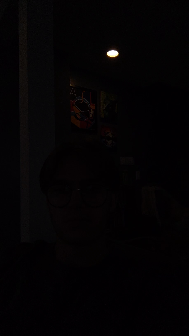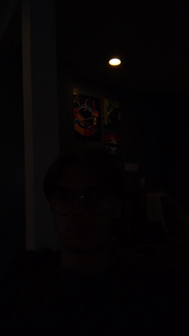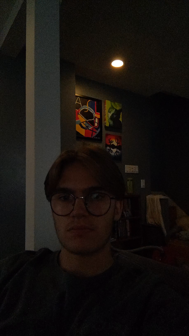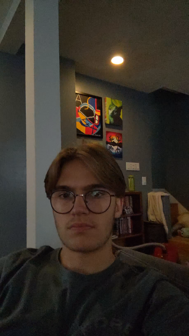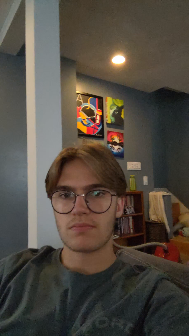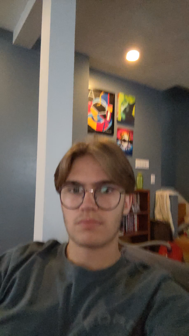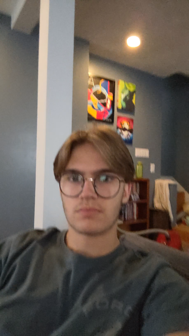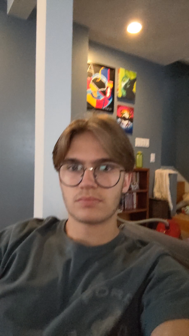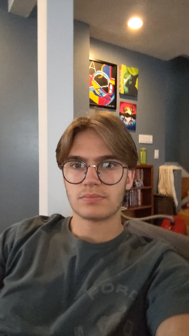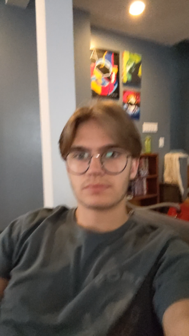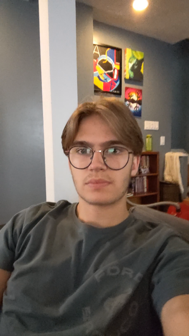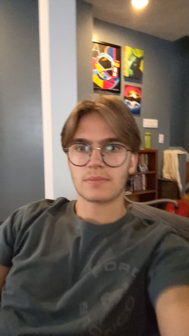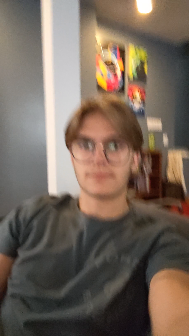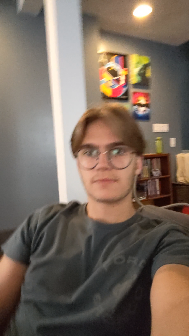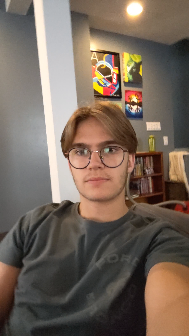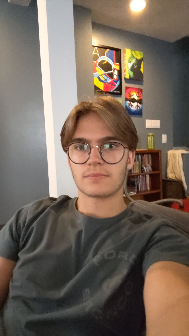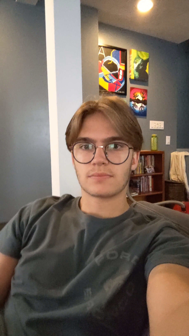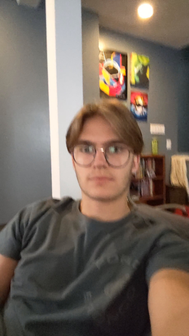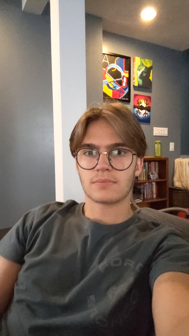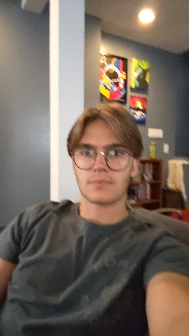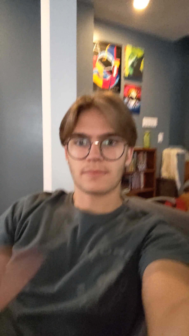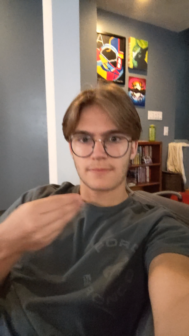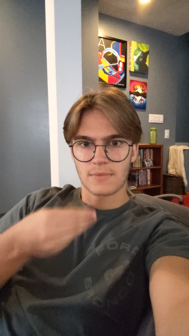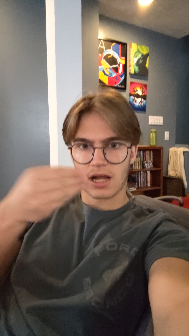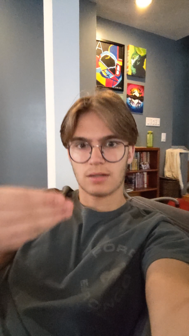buy